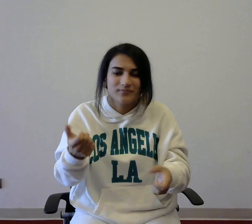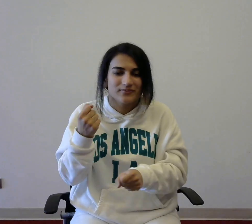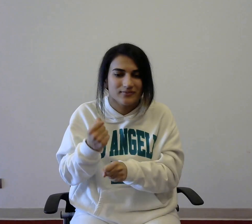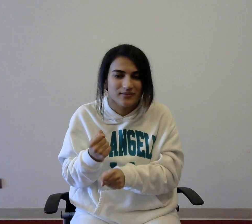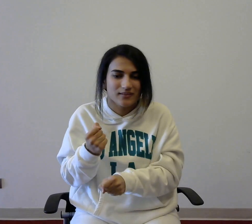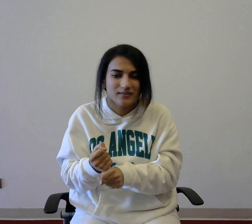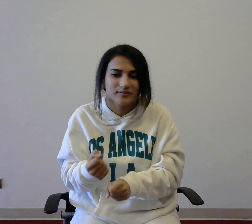edir